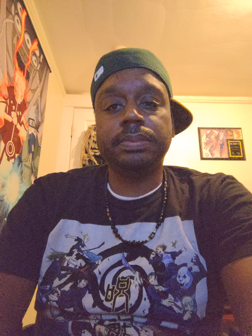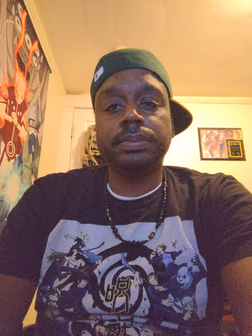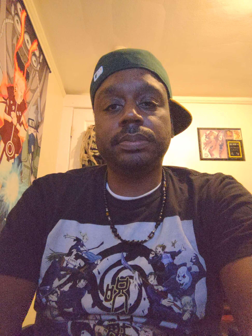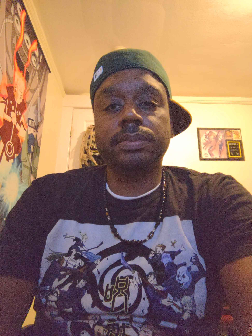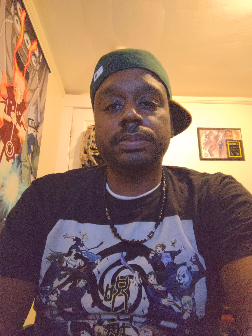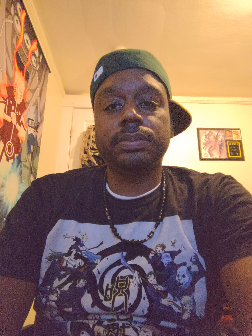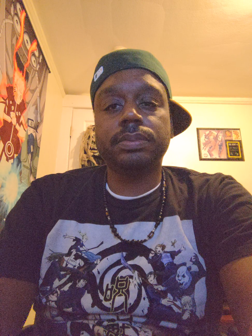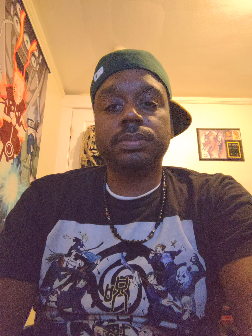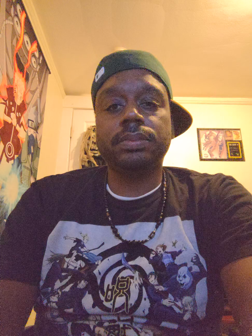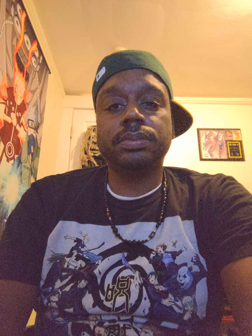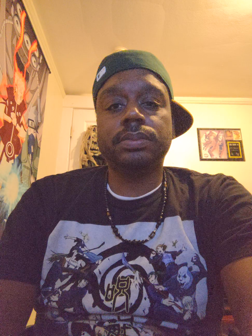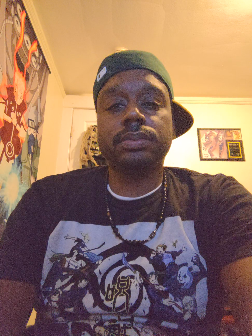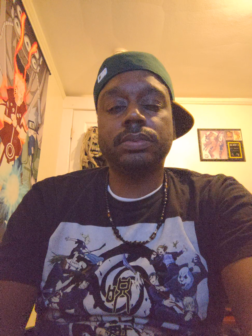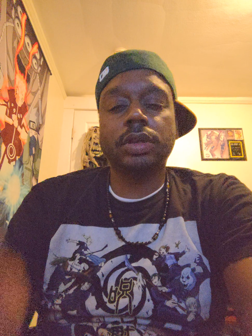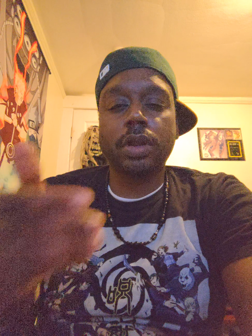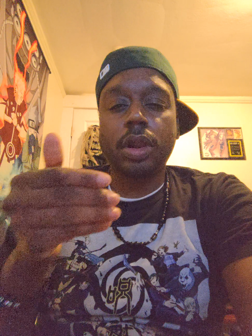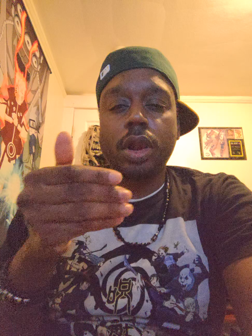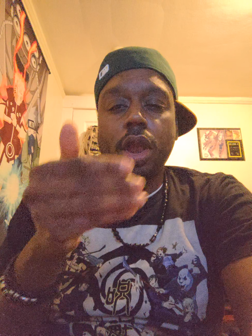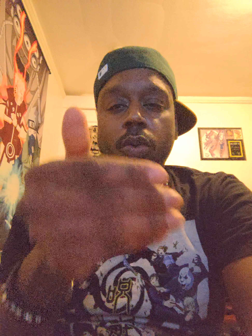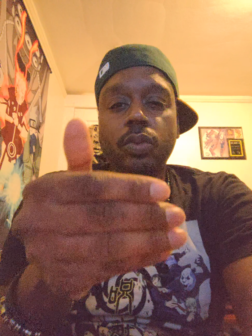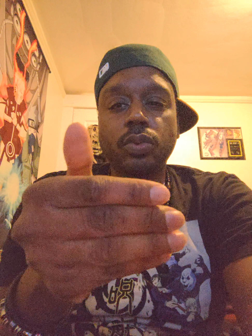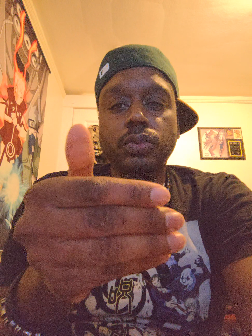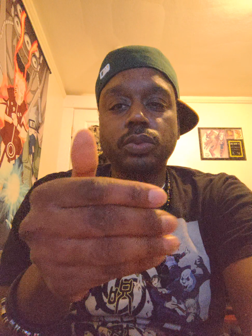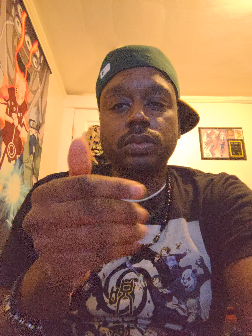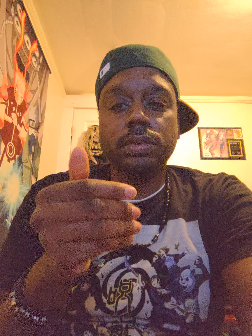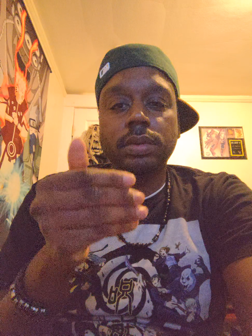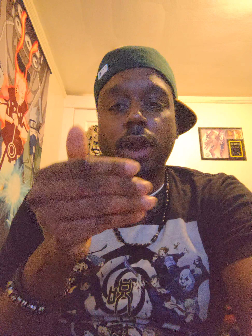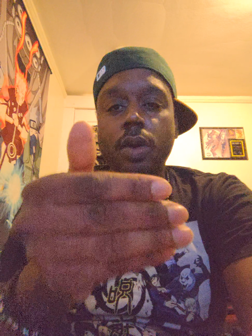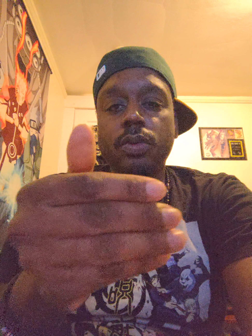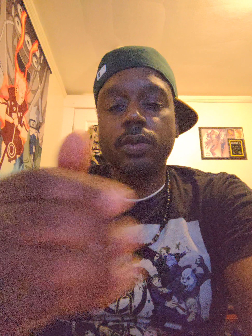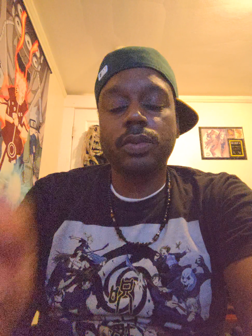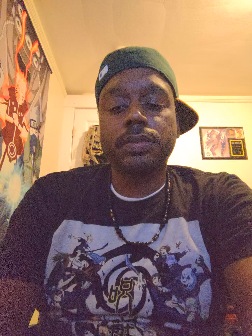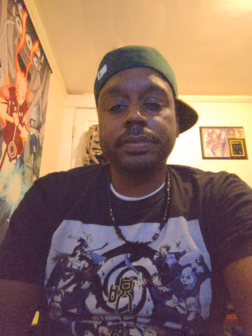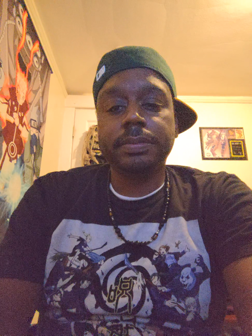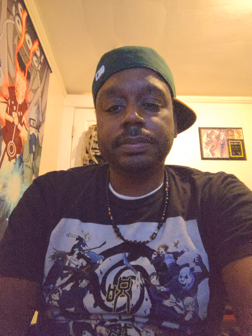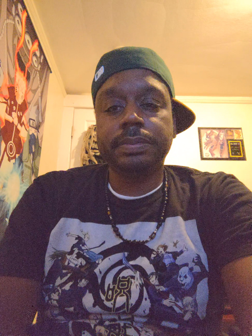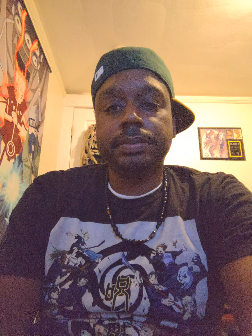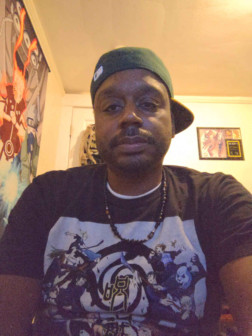close